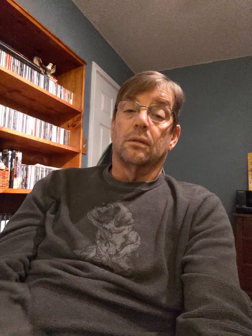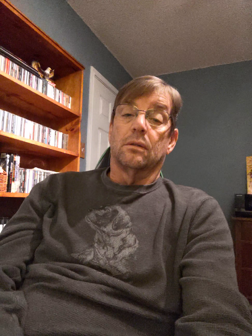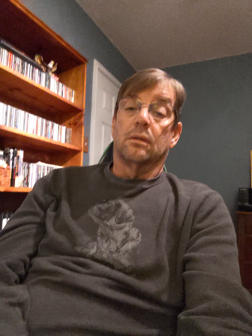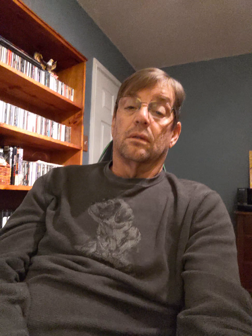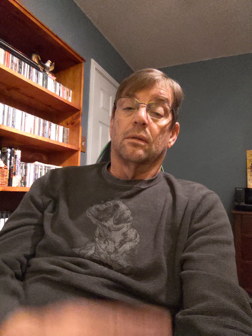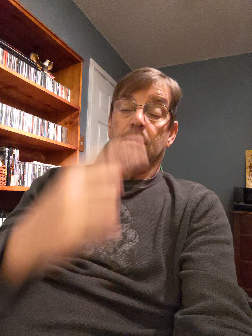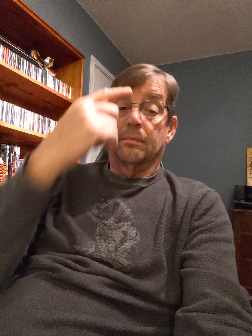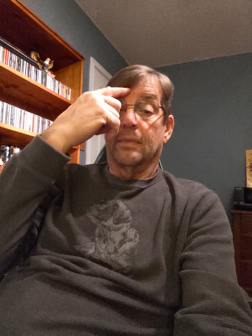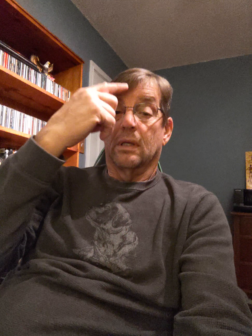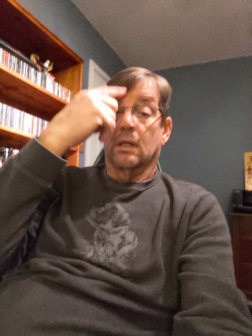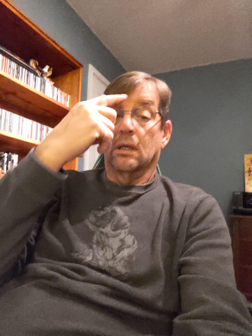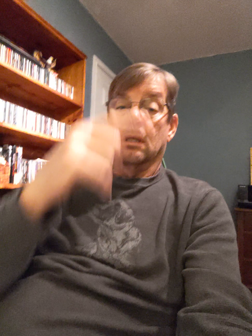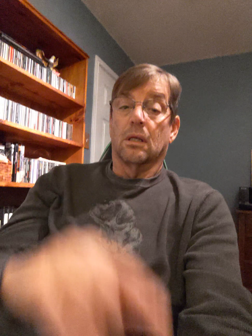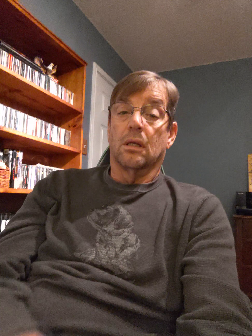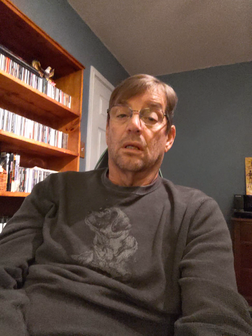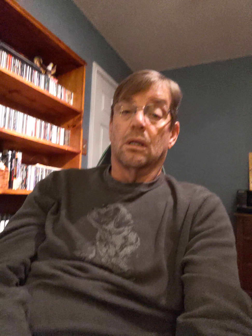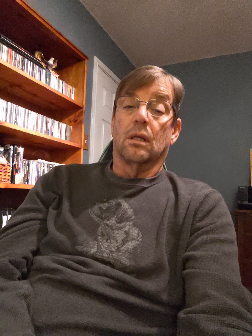penny